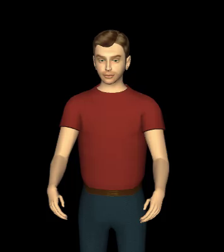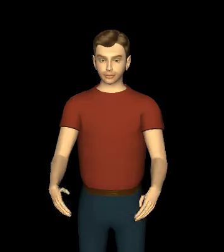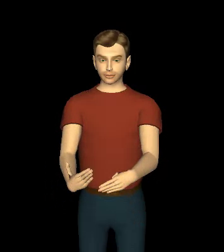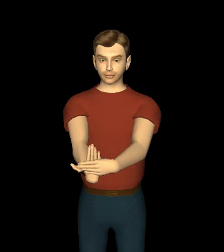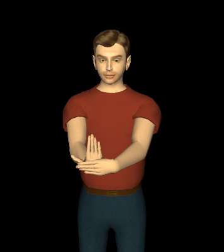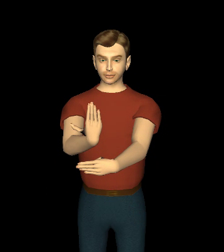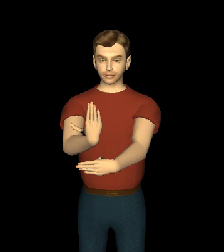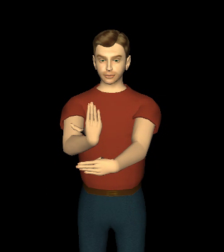صباح